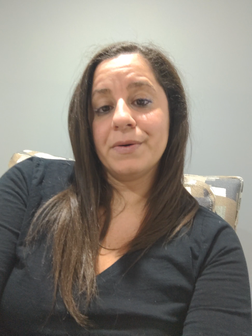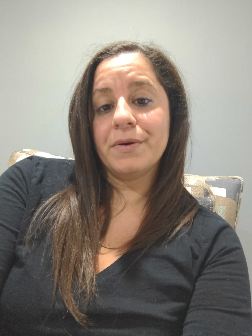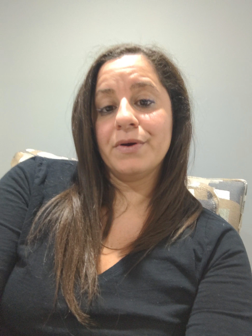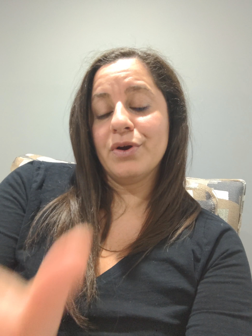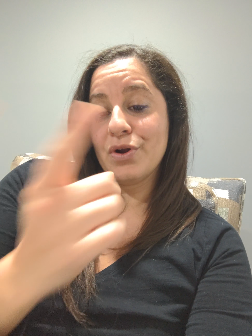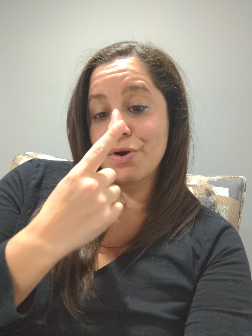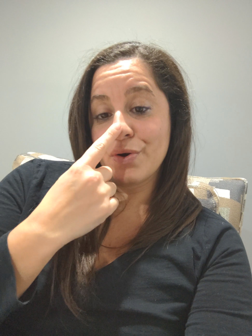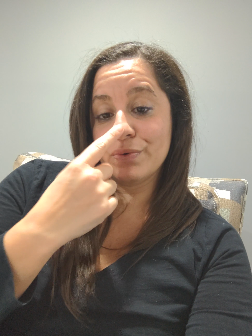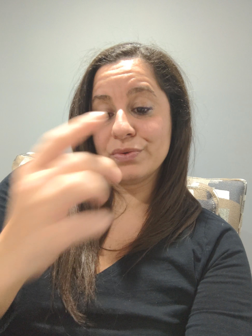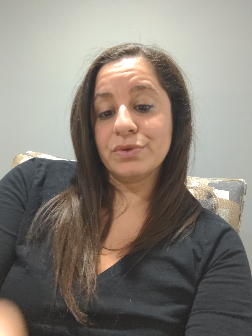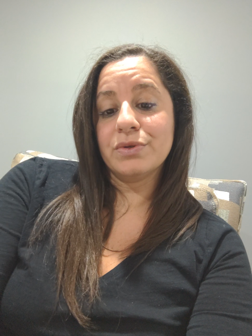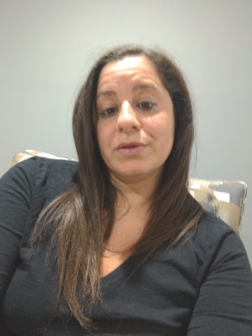nose